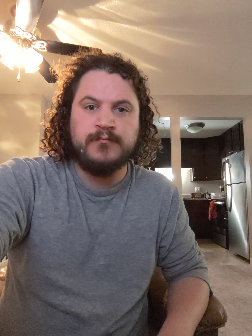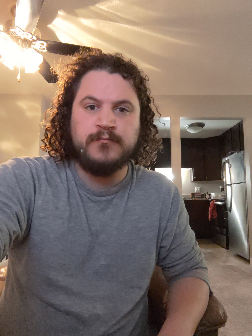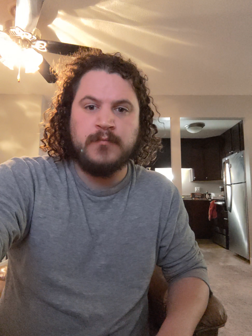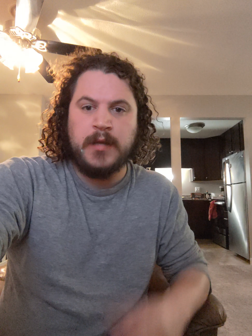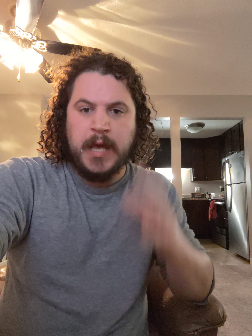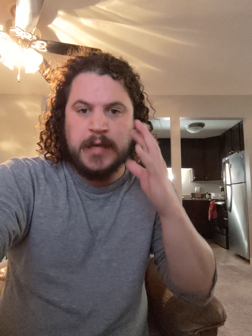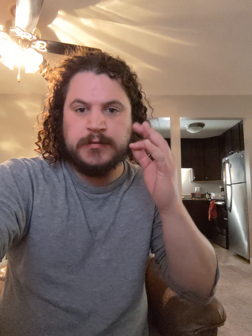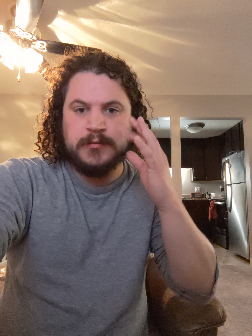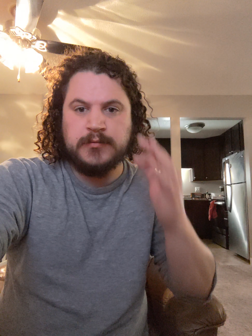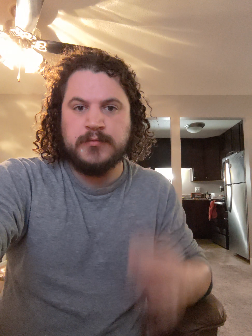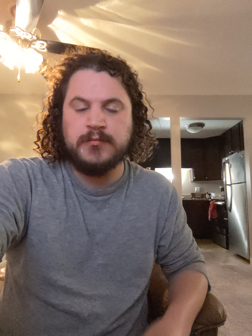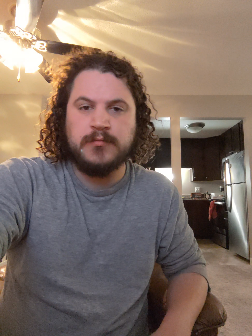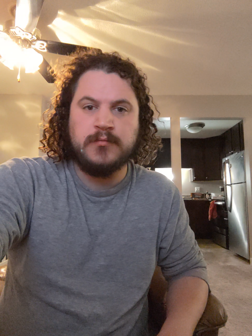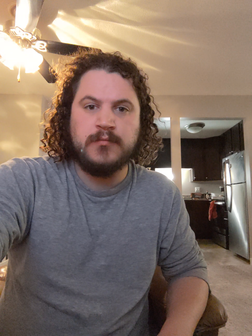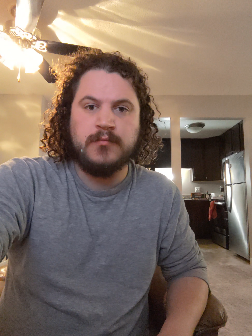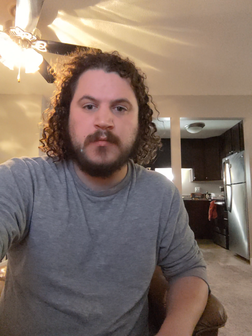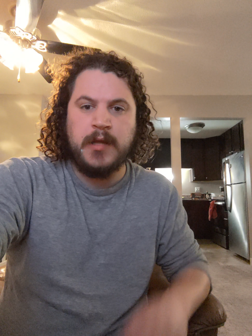cat